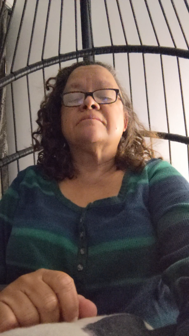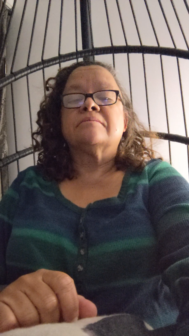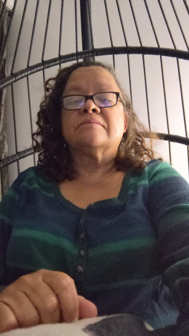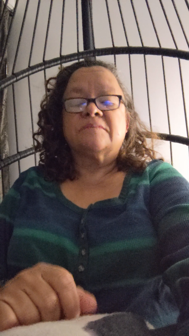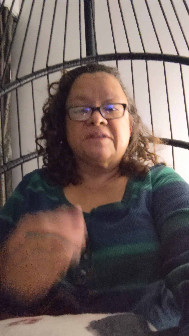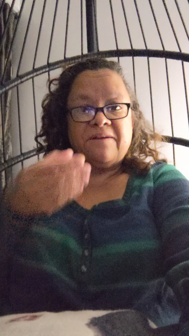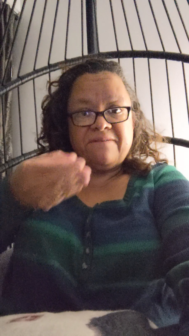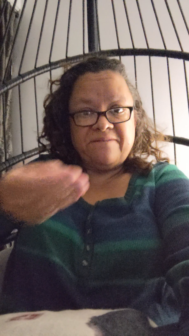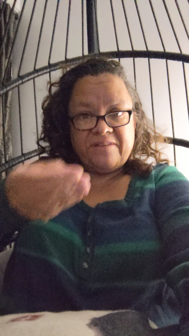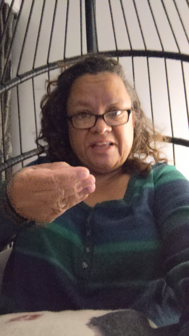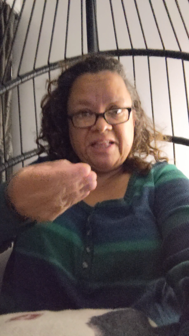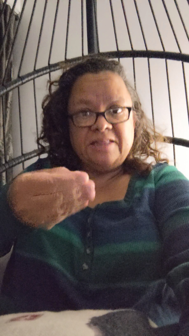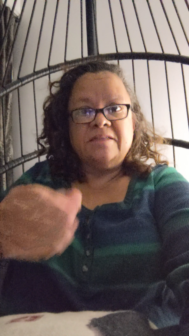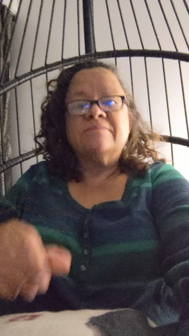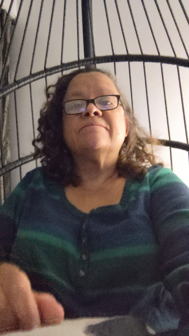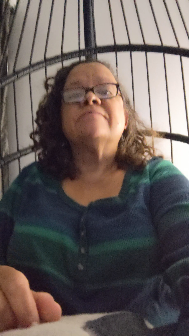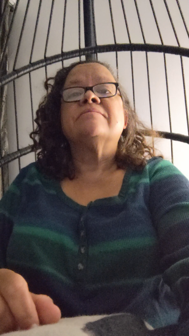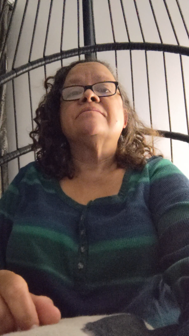feed